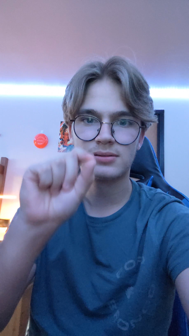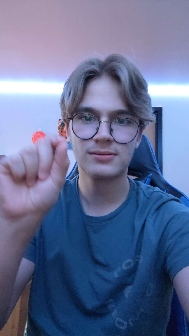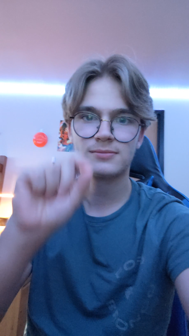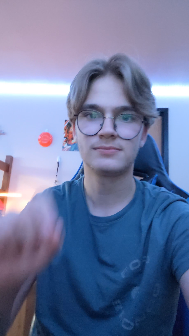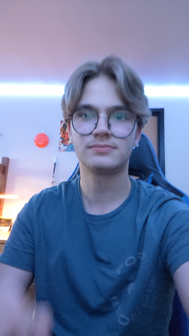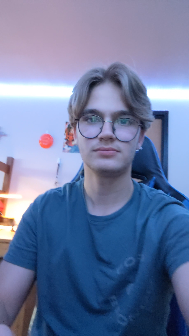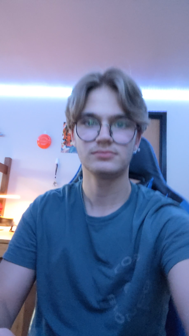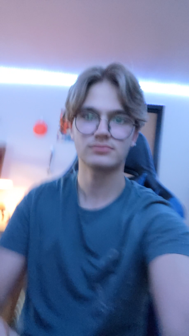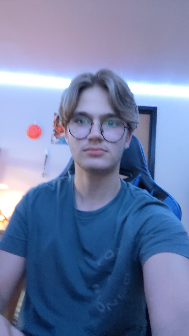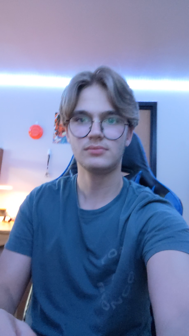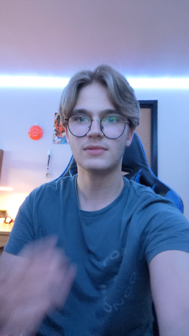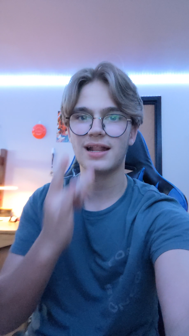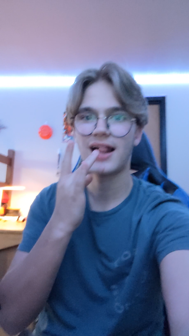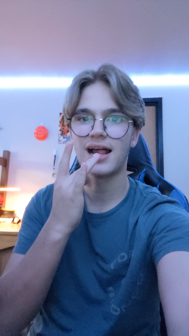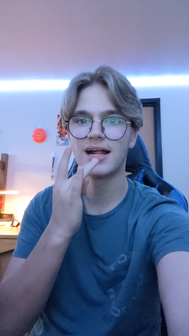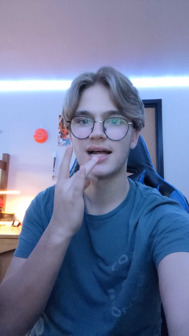light bulb